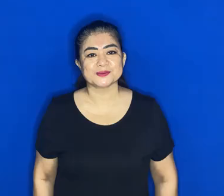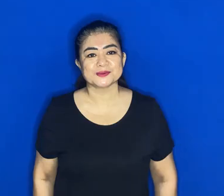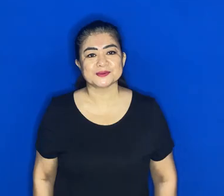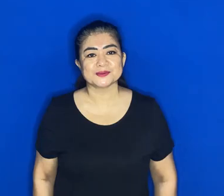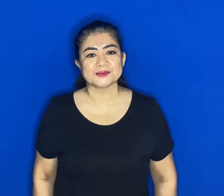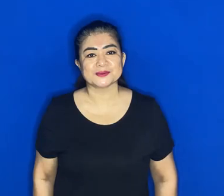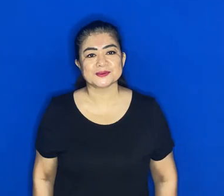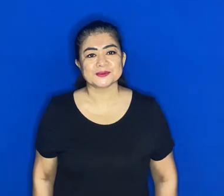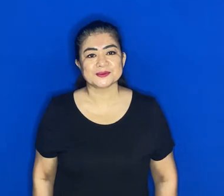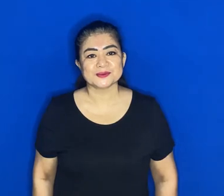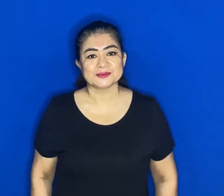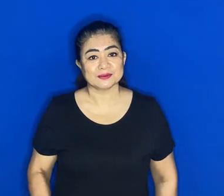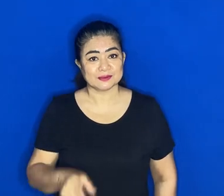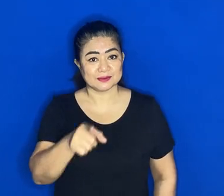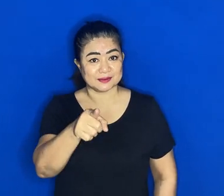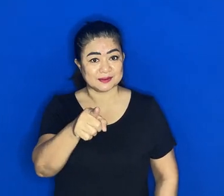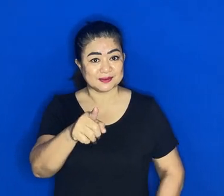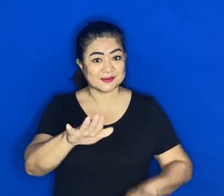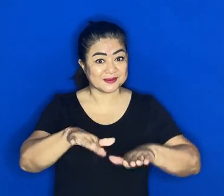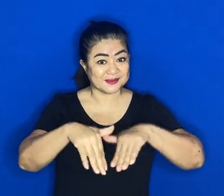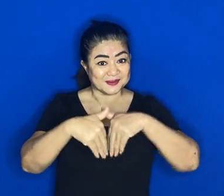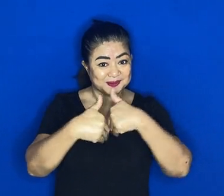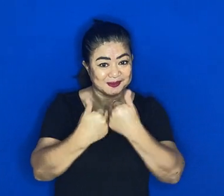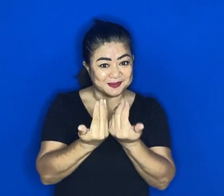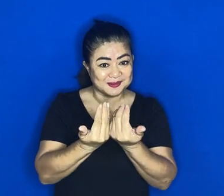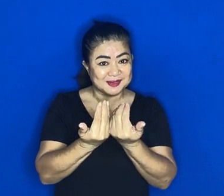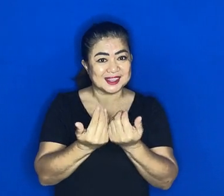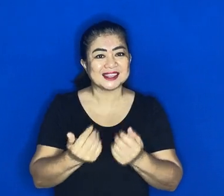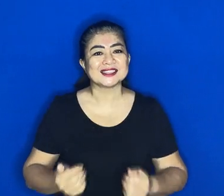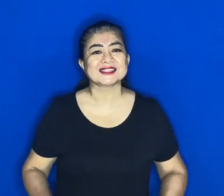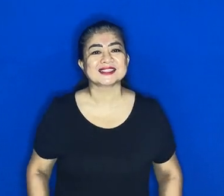how are you